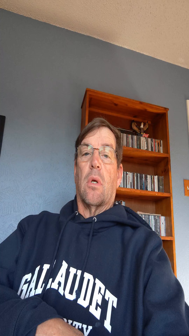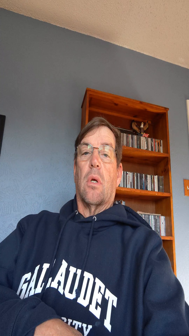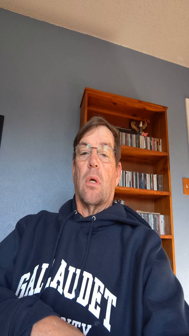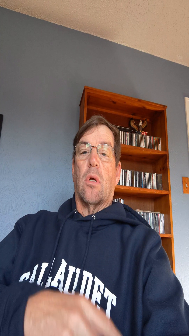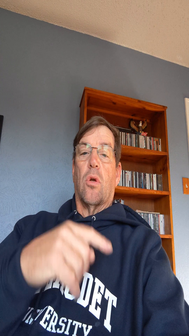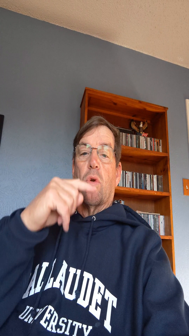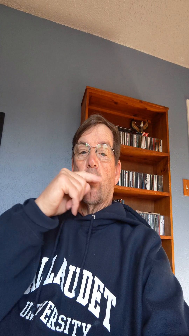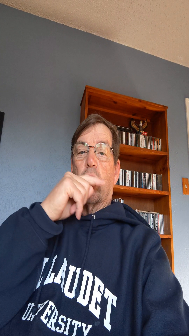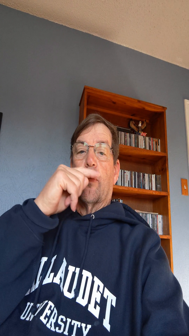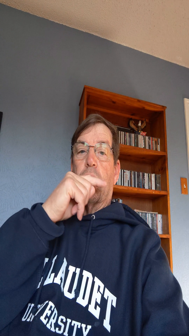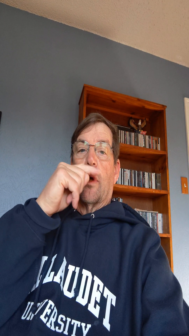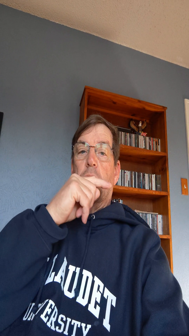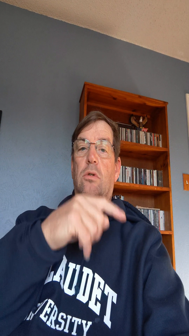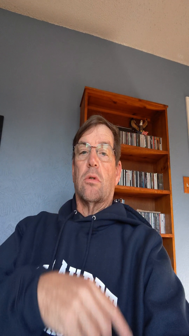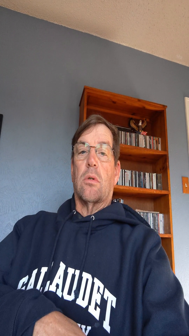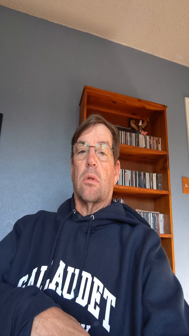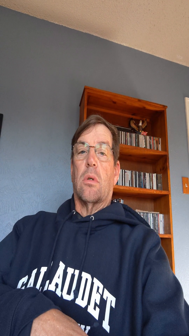toothbrush